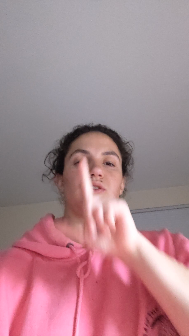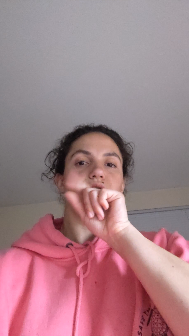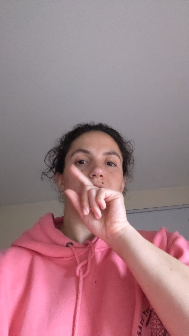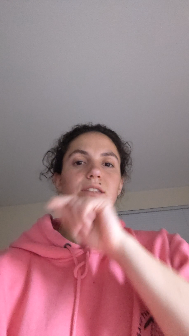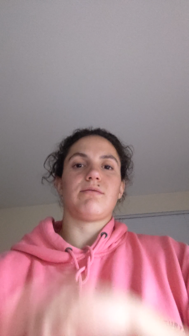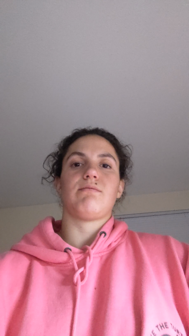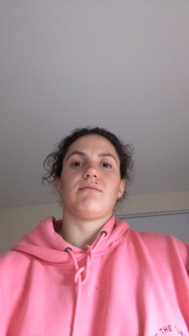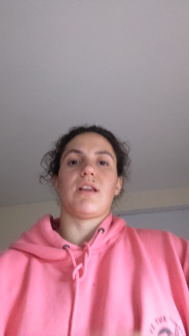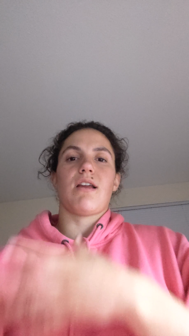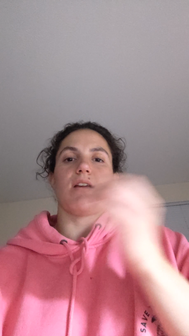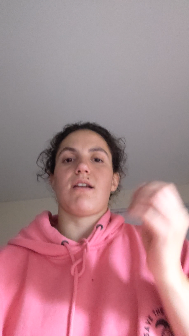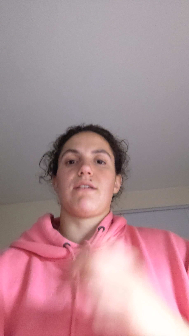and